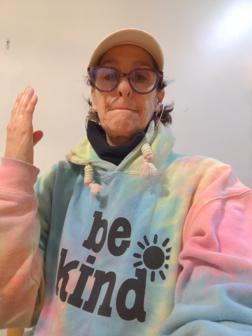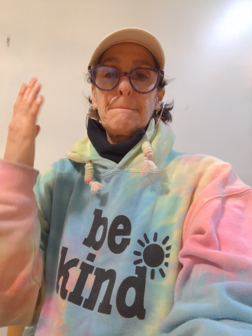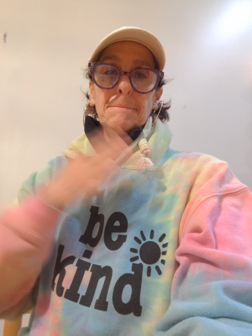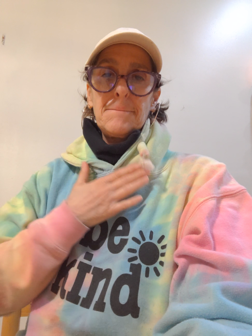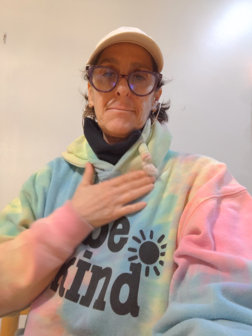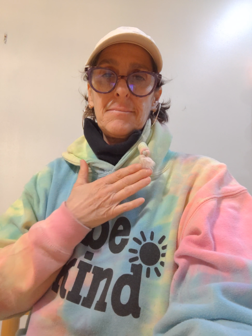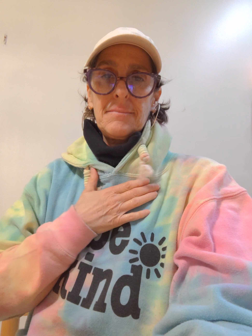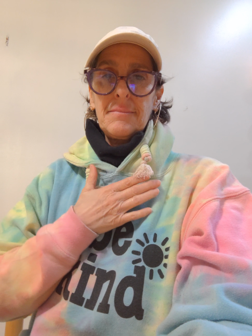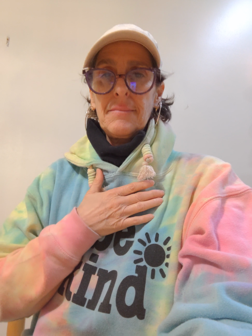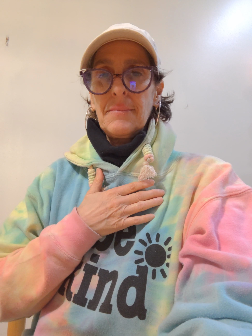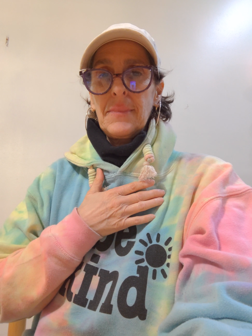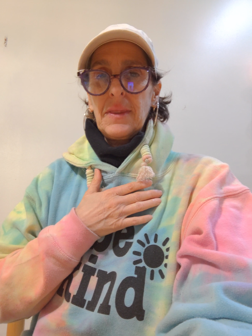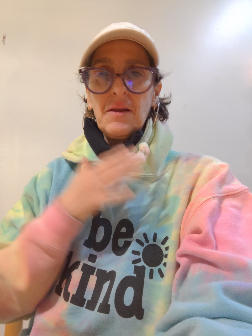my